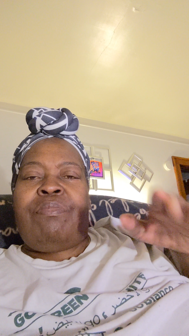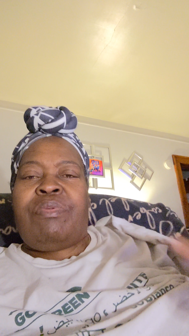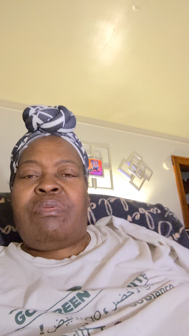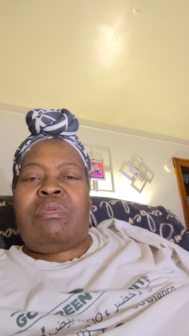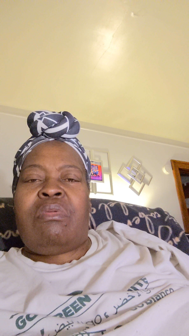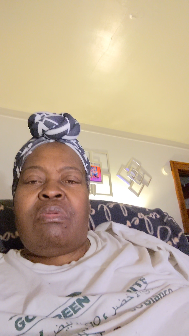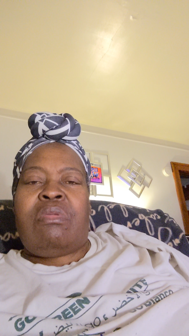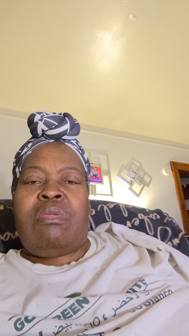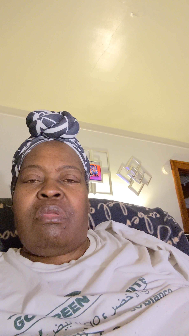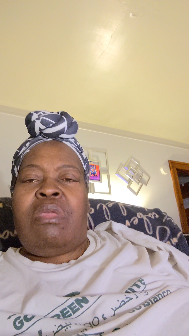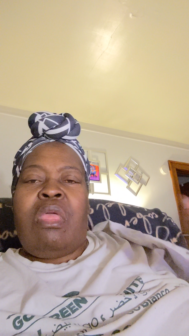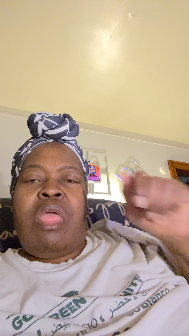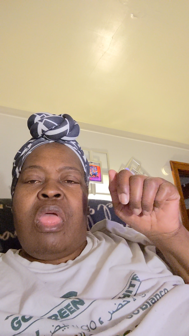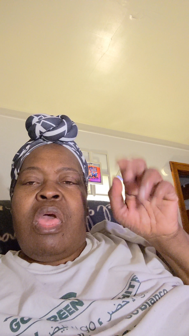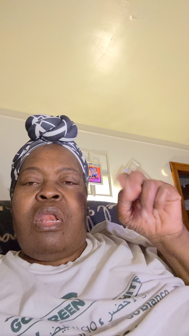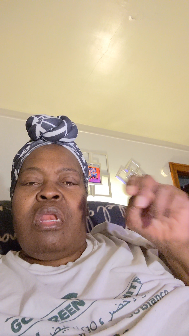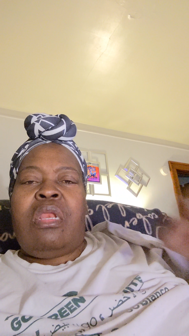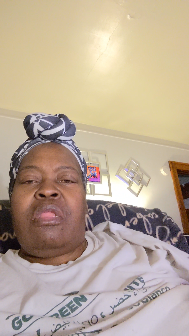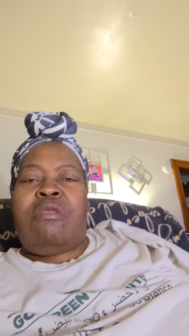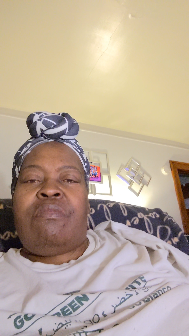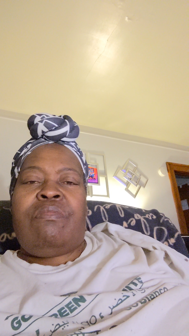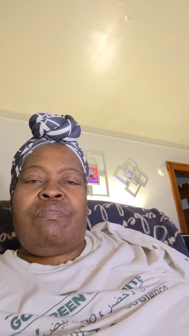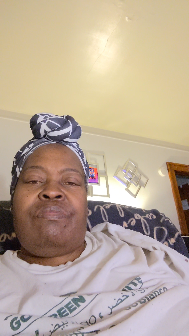an